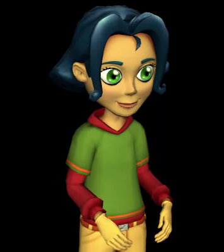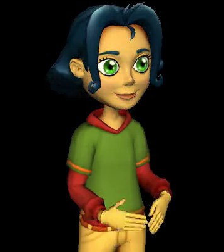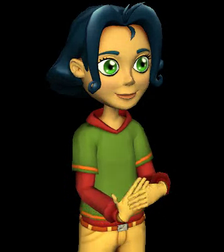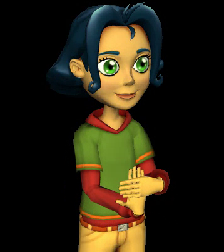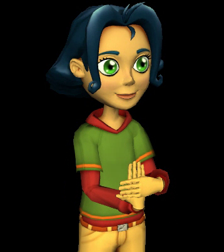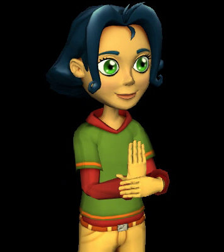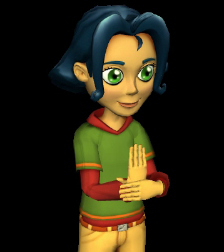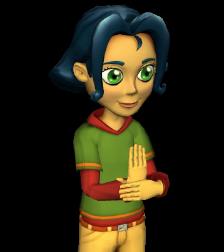صباح